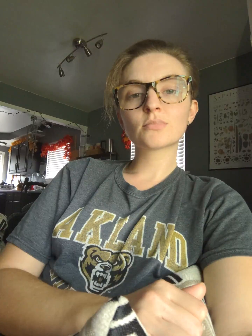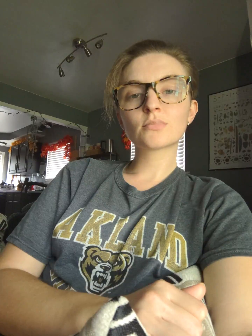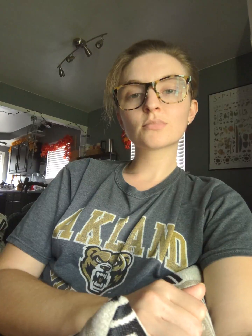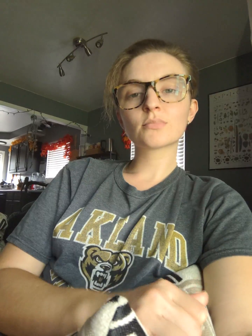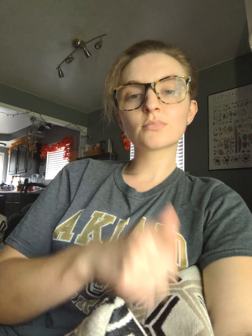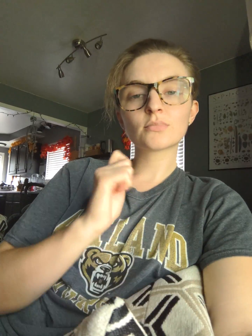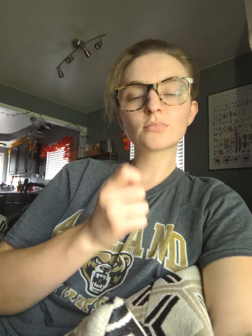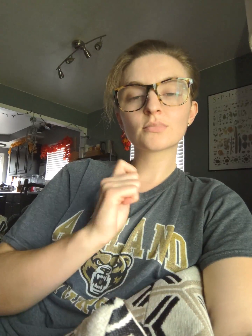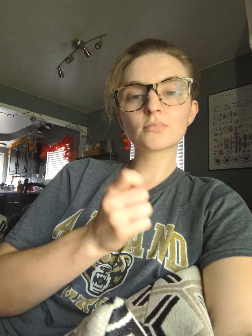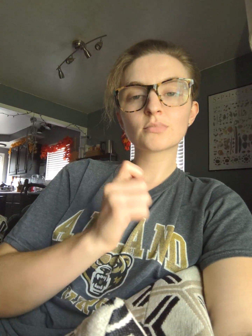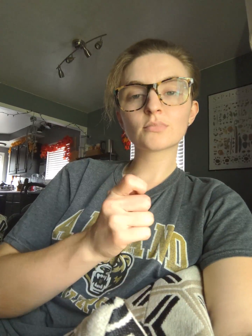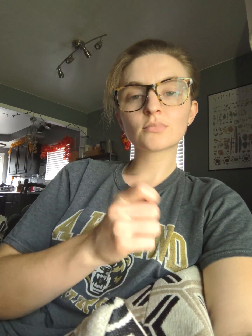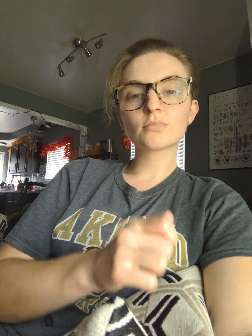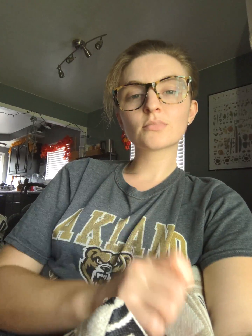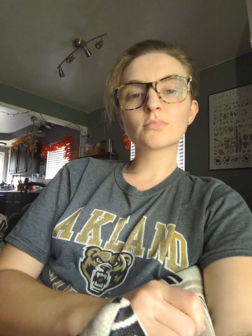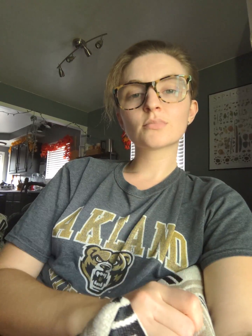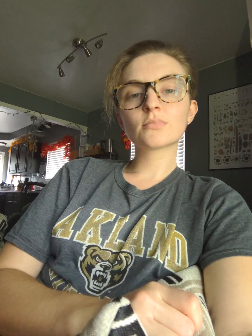cart